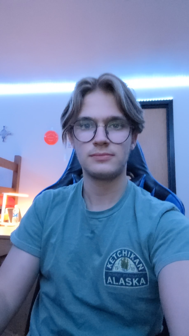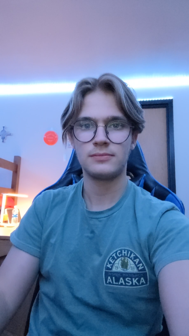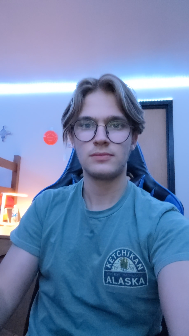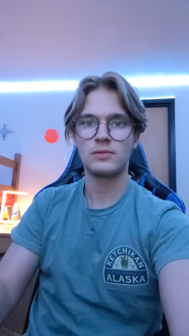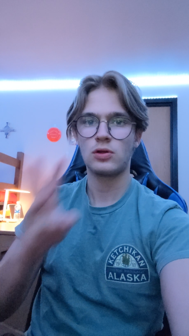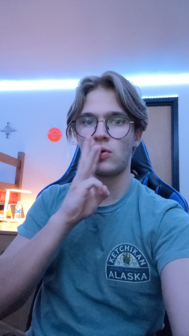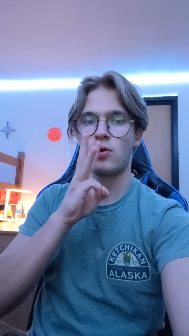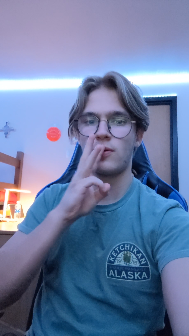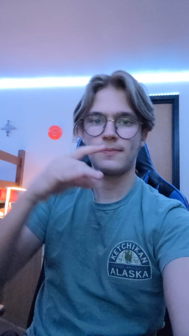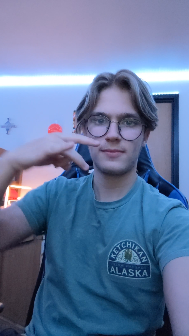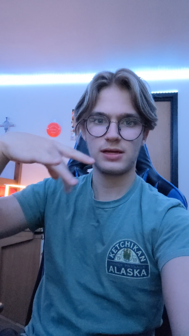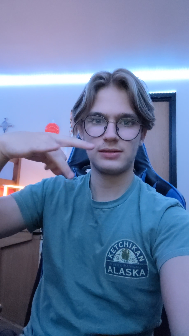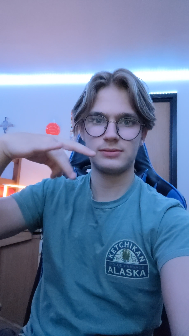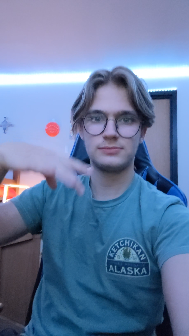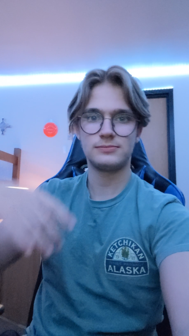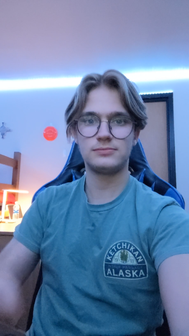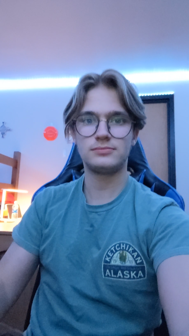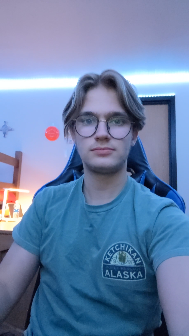melon